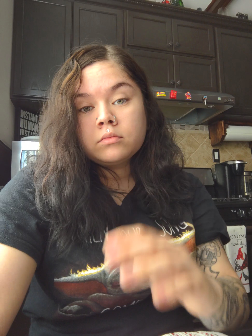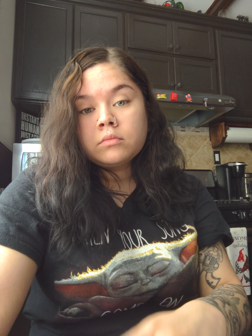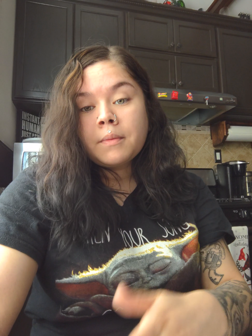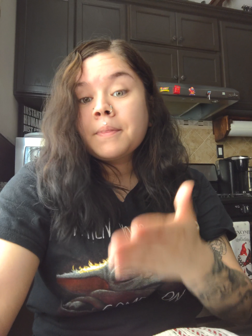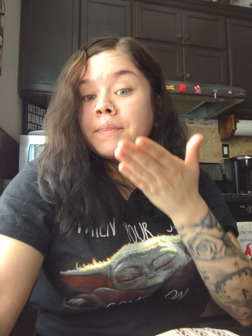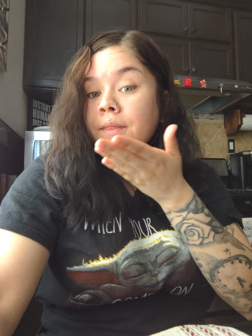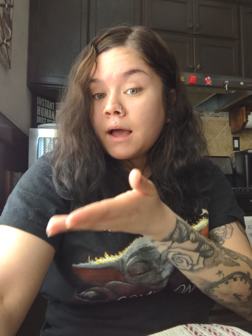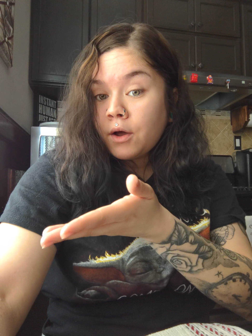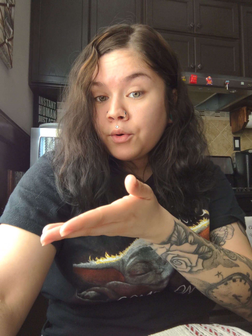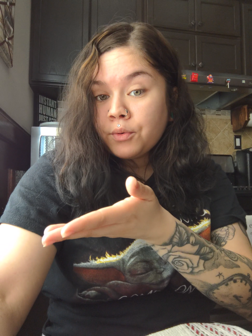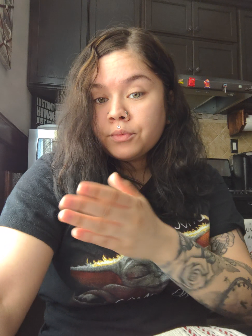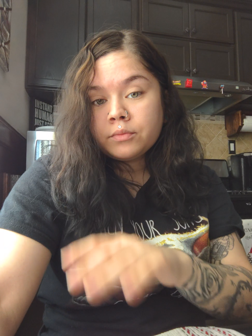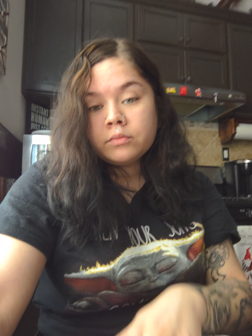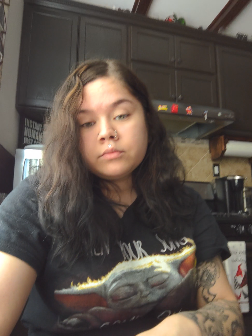there